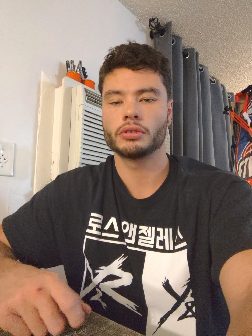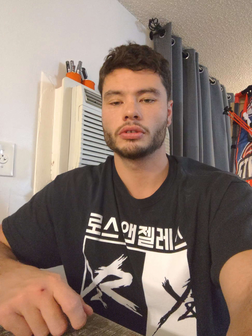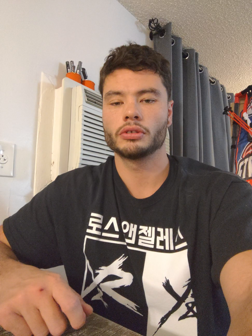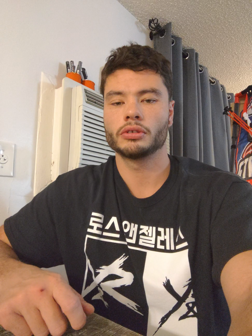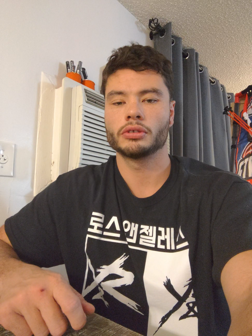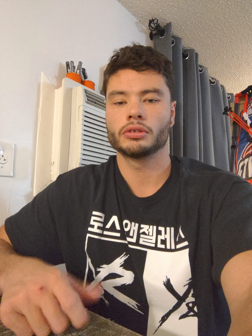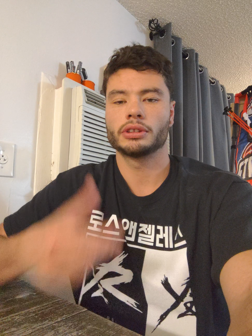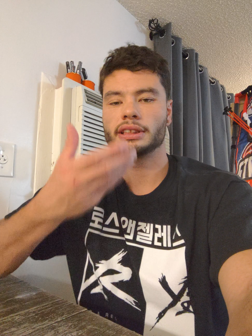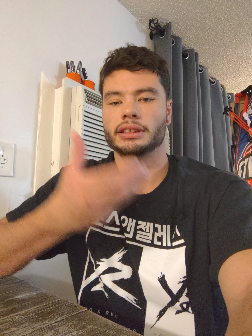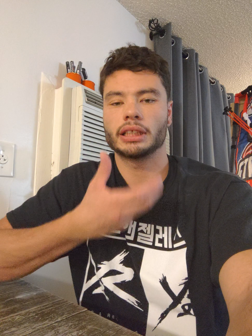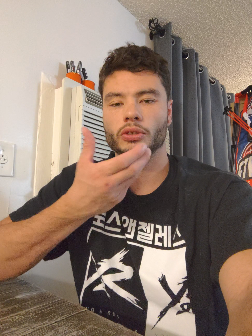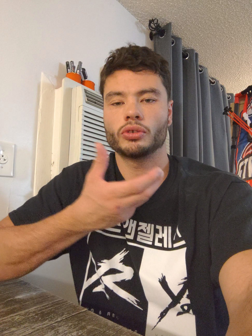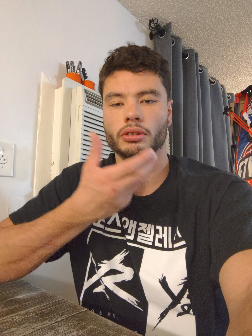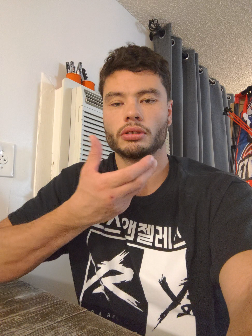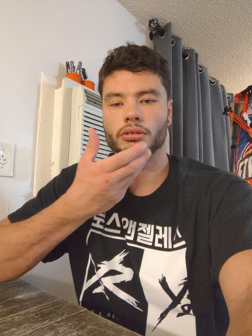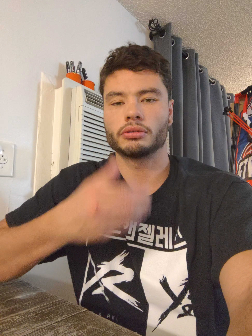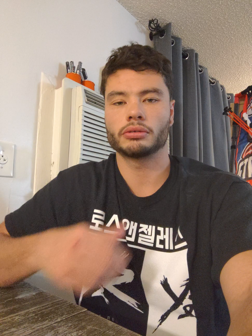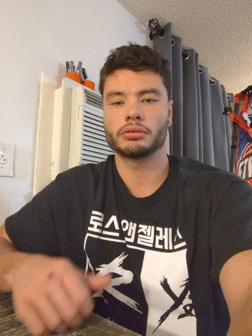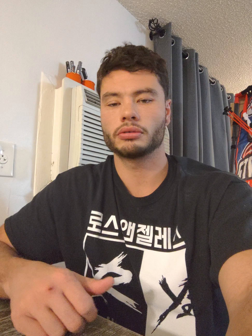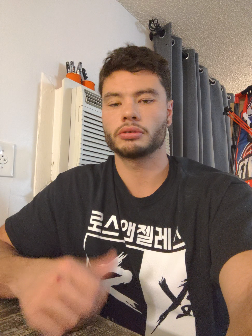cereal